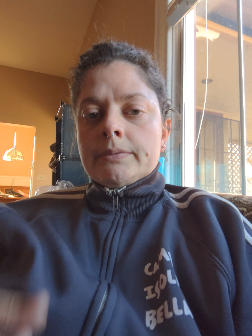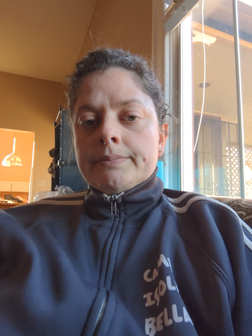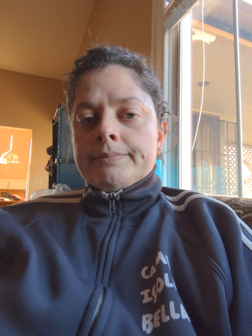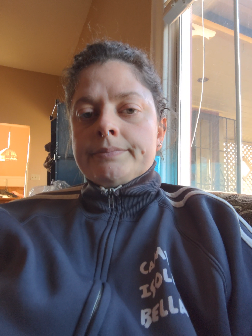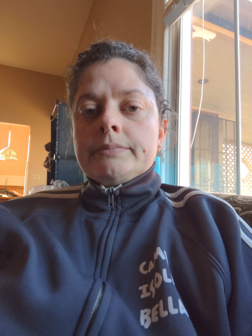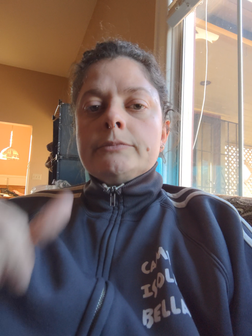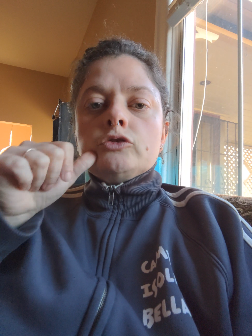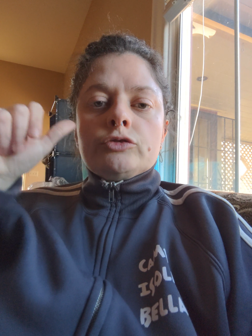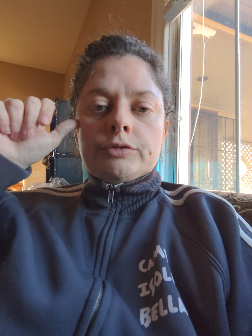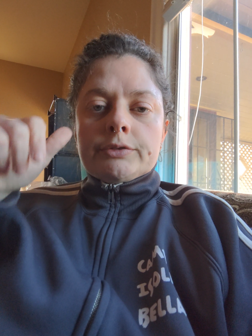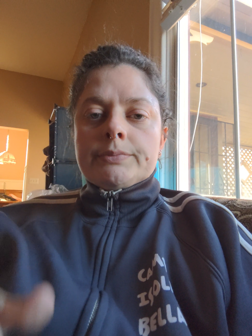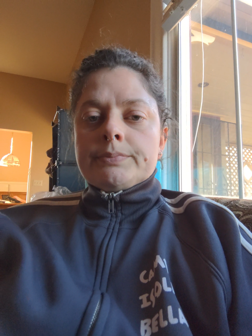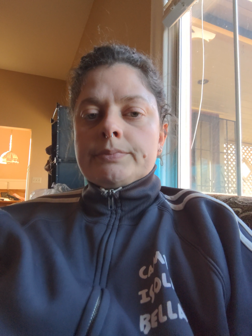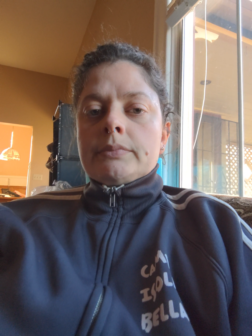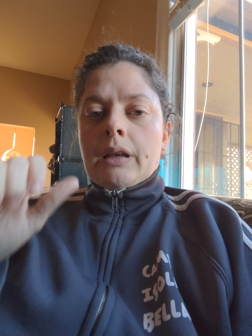yesterday